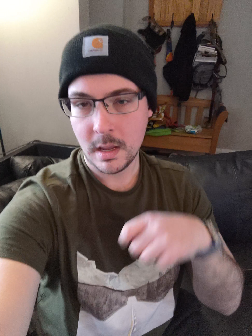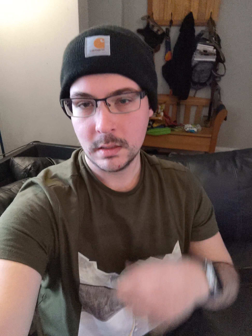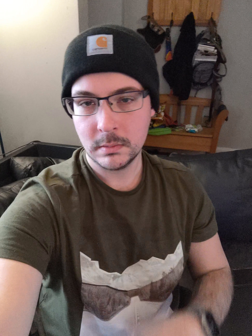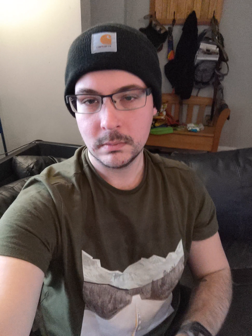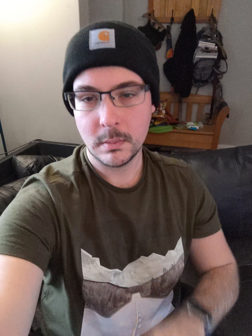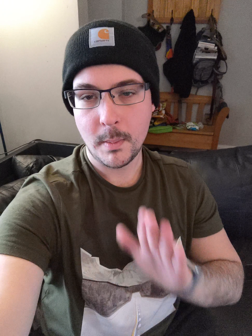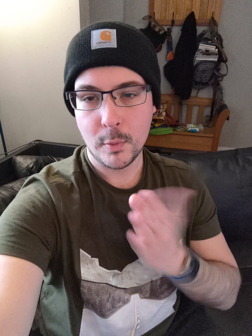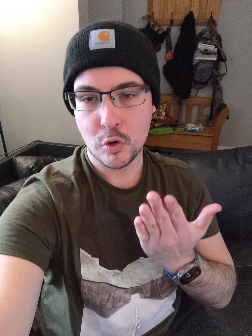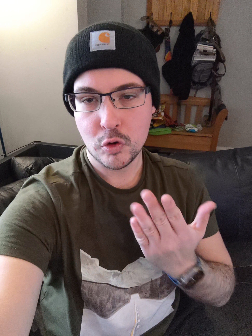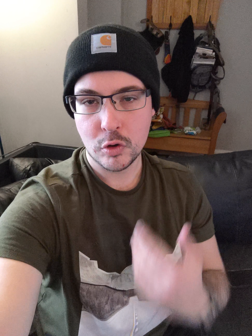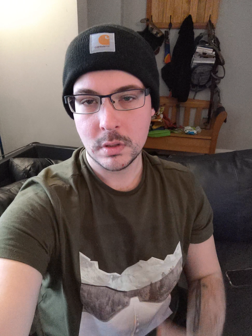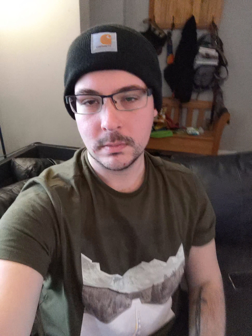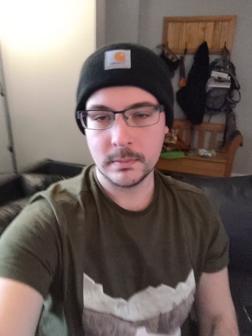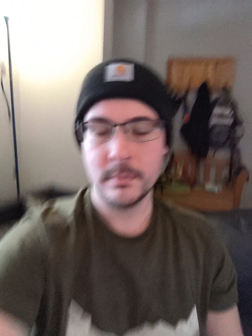book